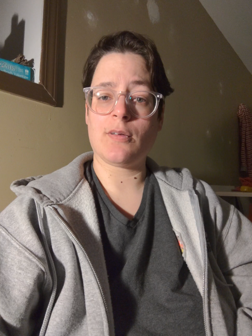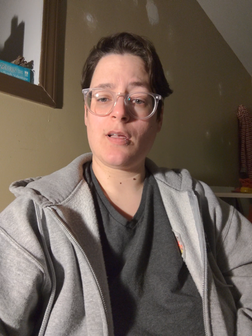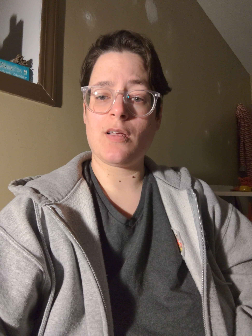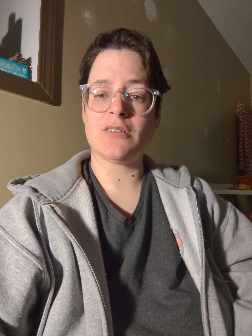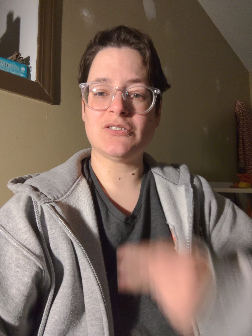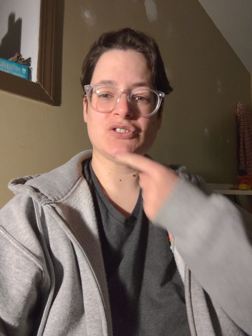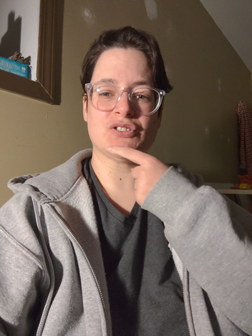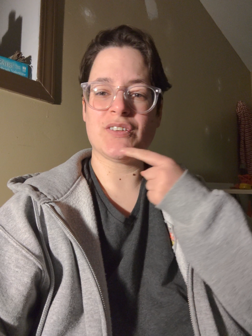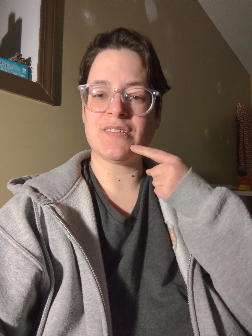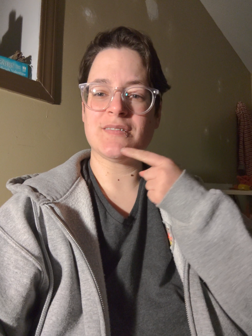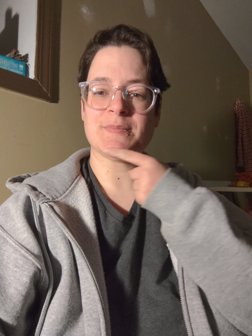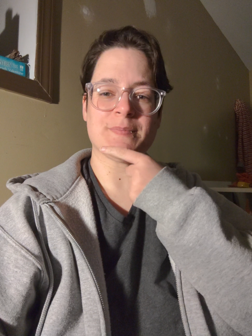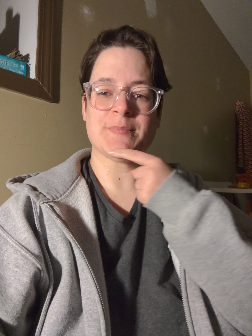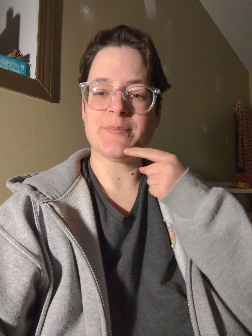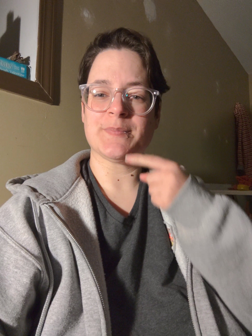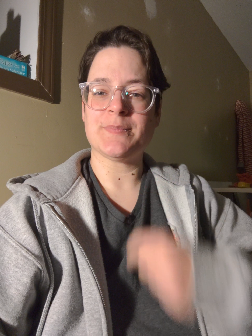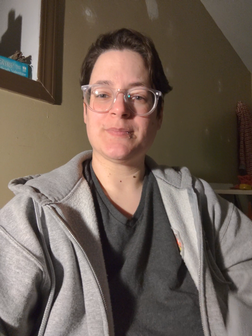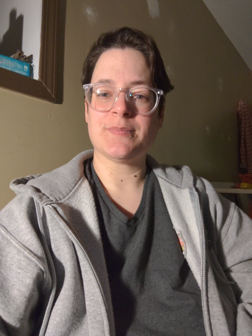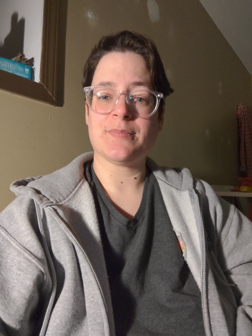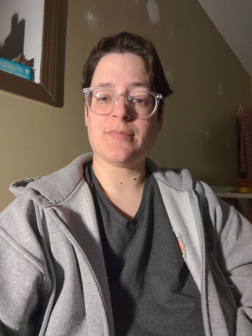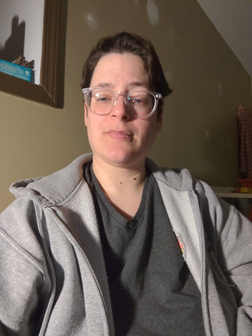chin